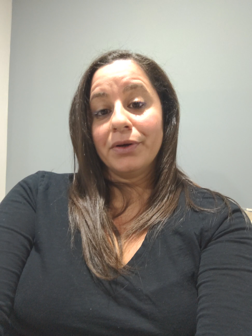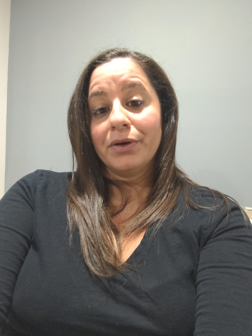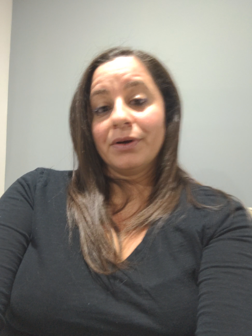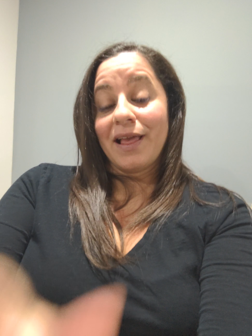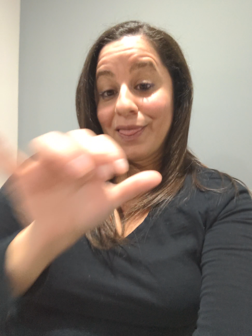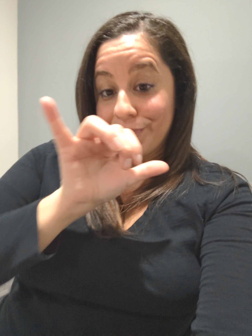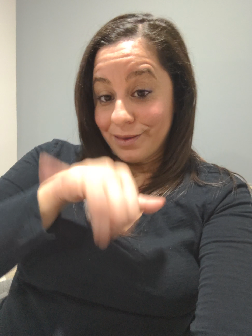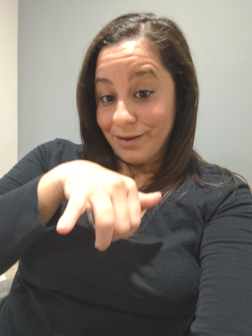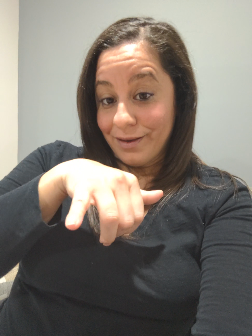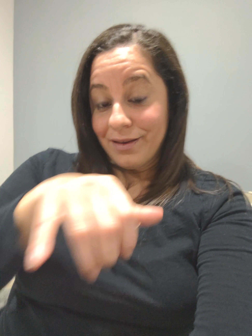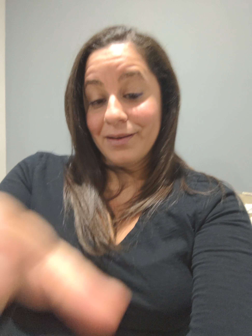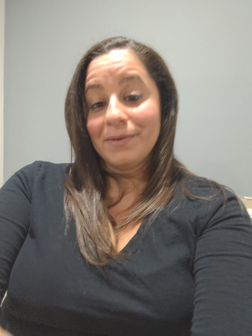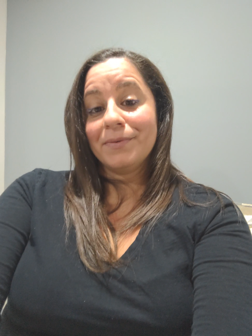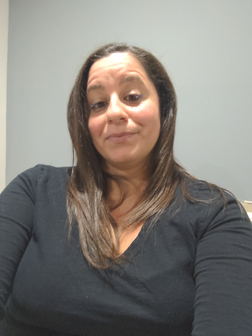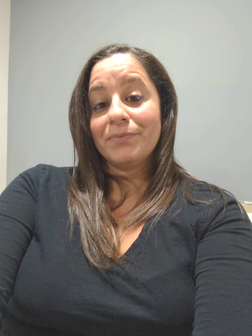that